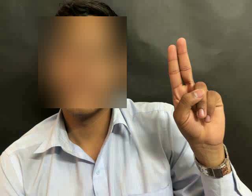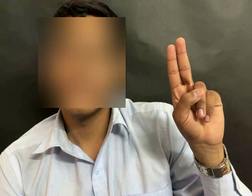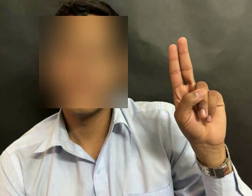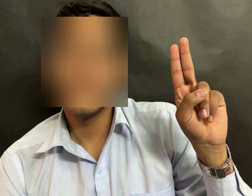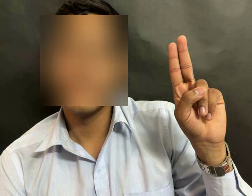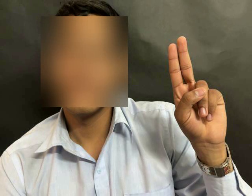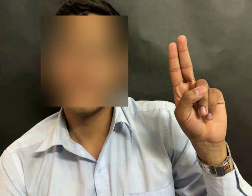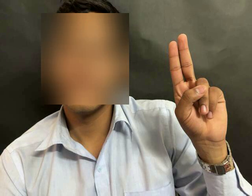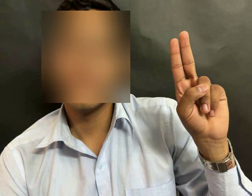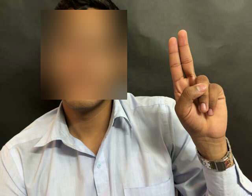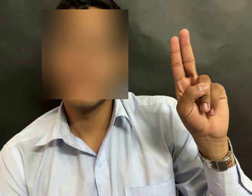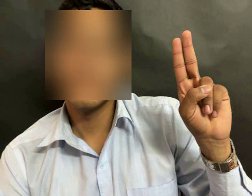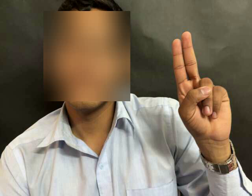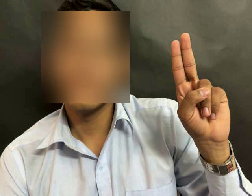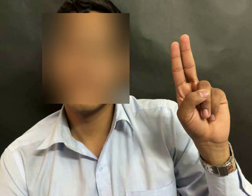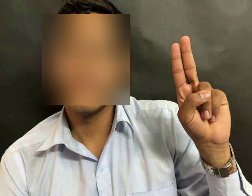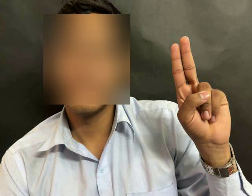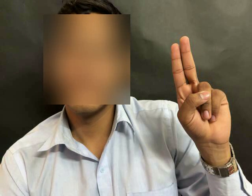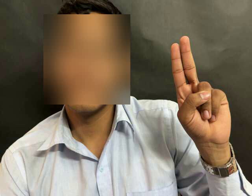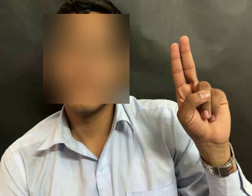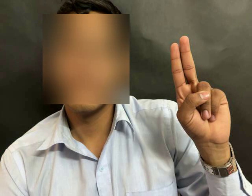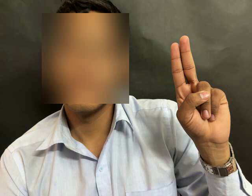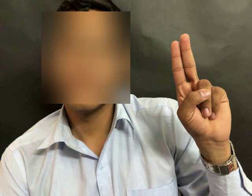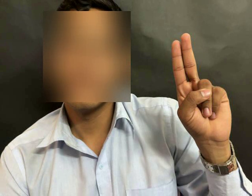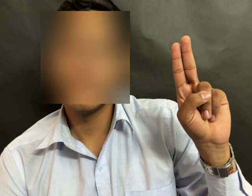U